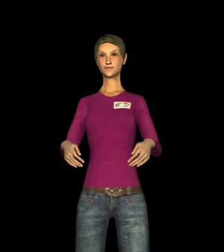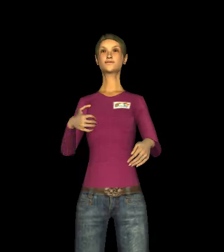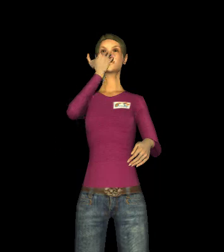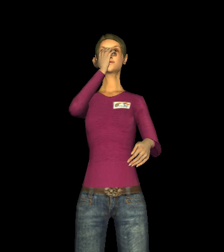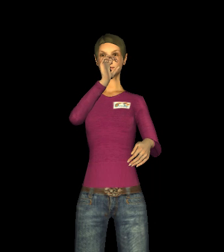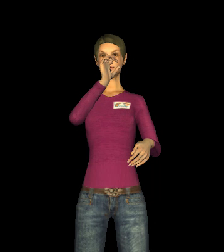حرارة